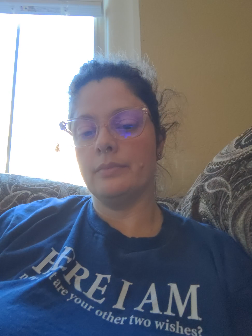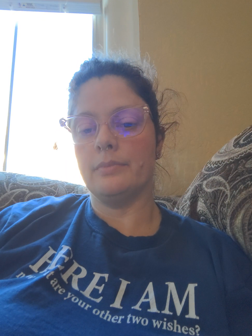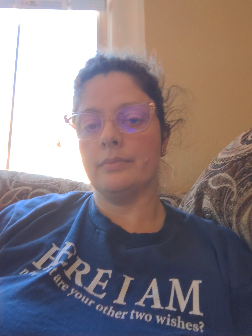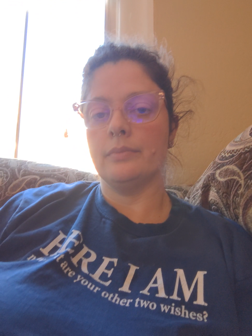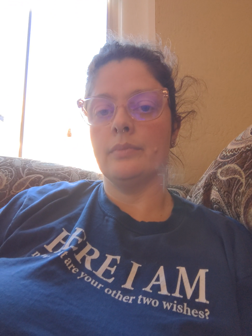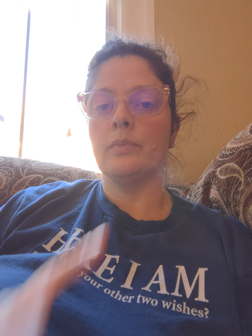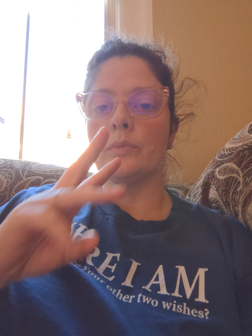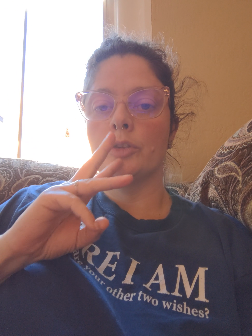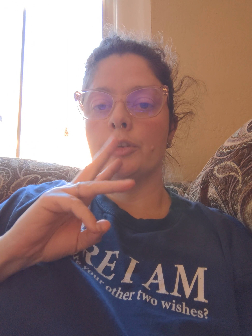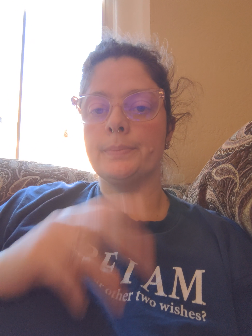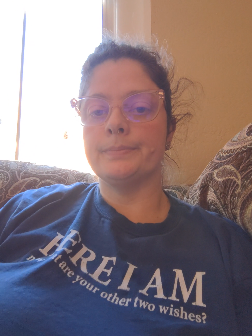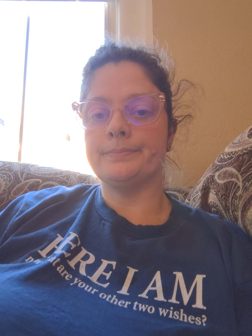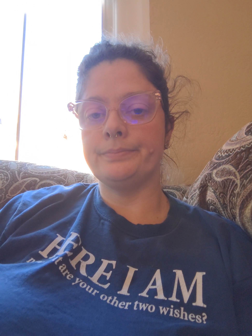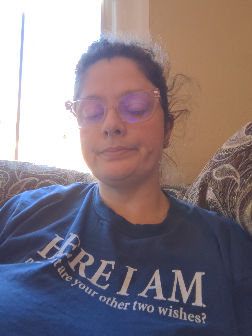water